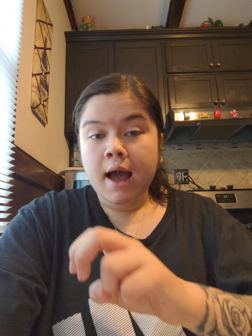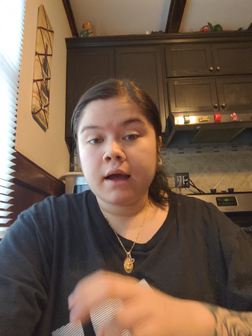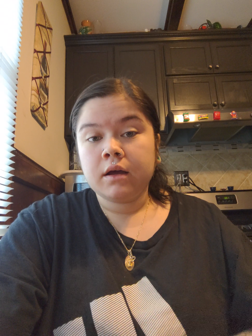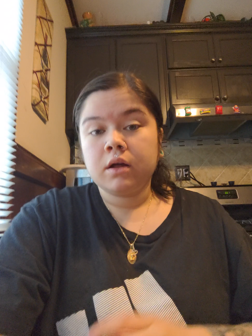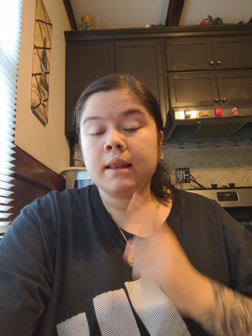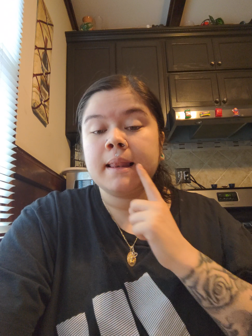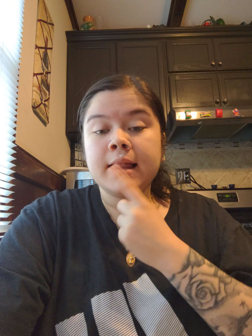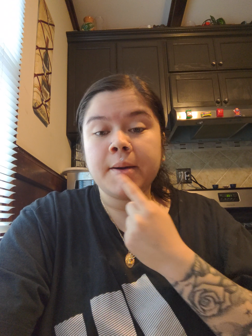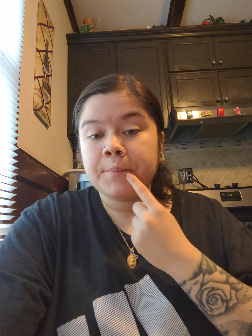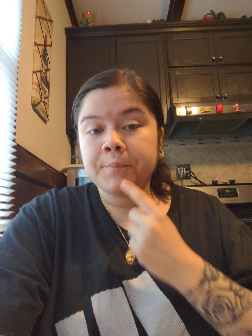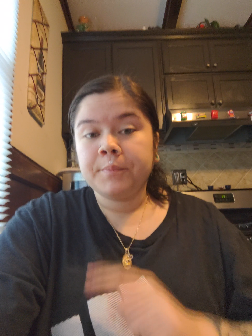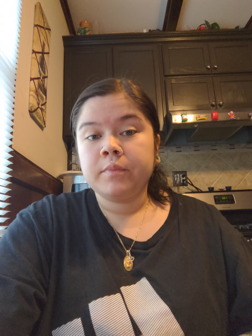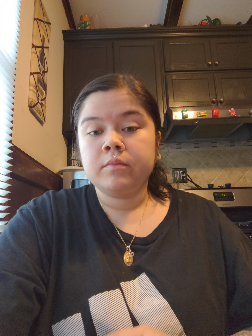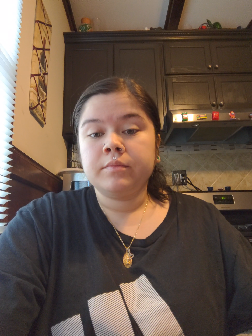lips